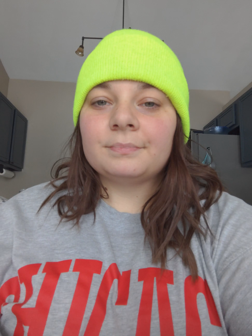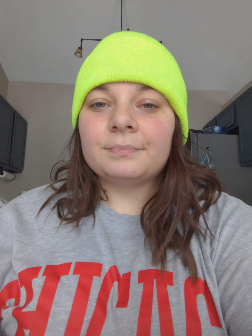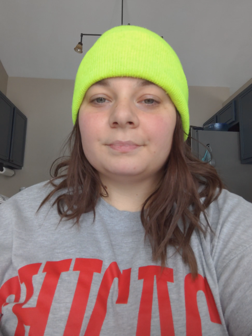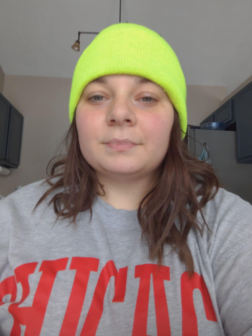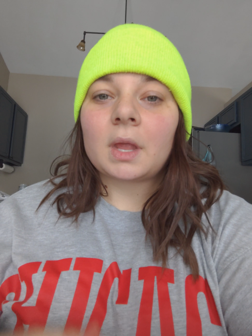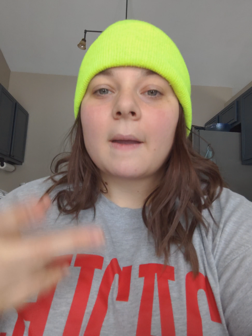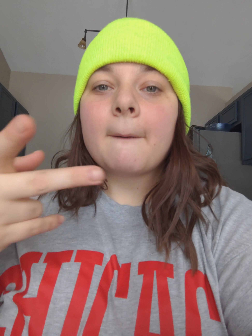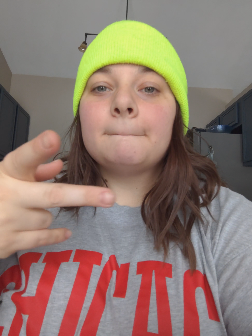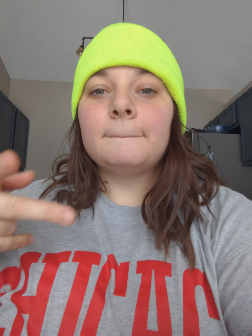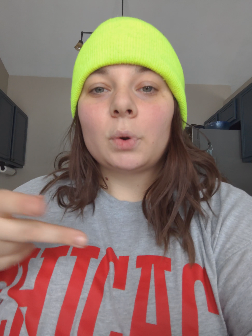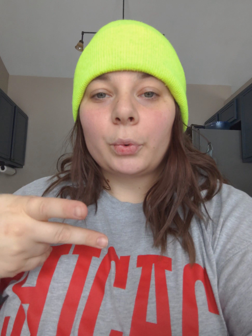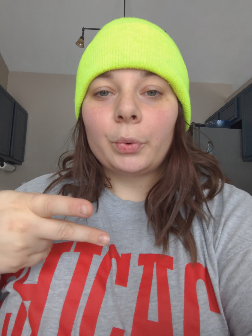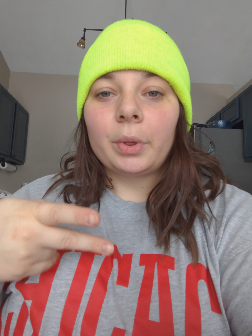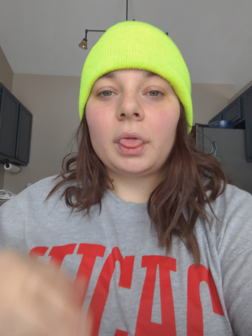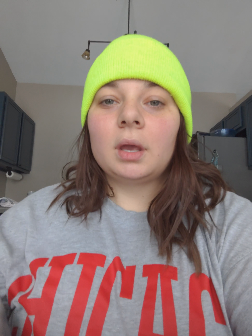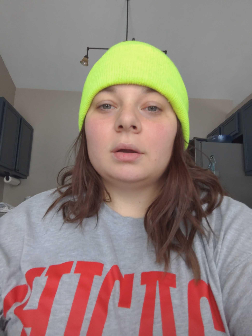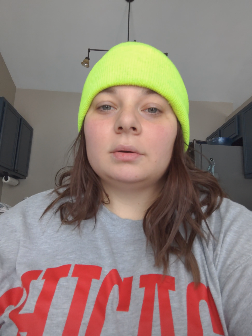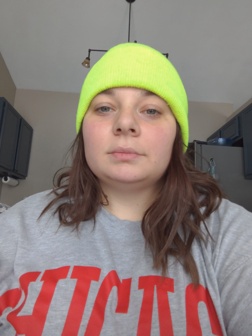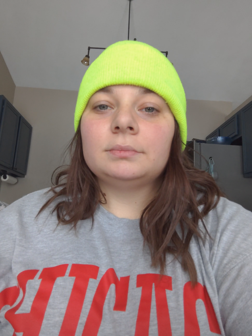pool